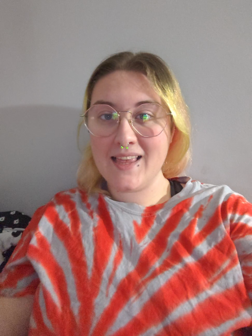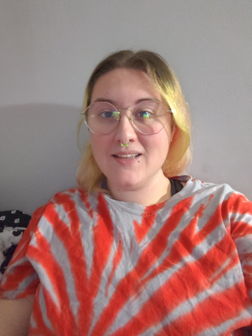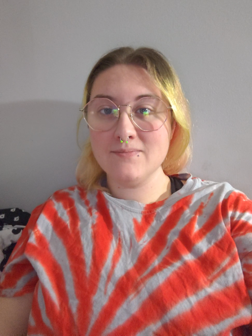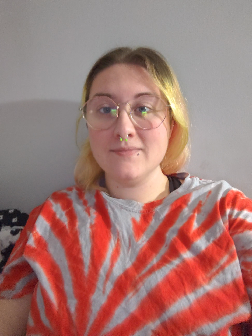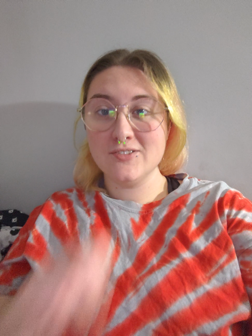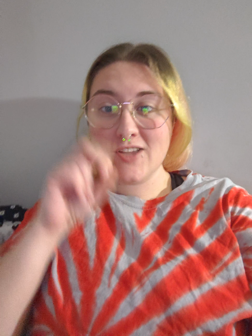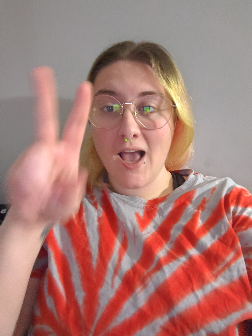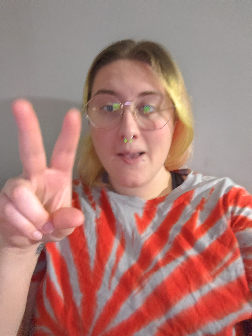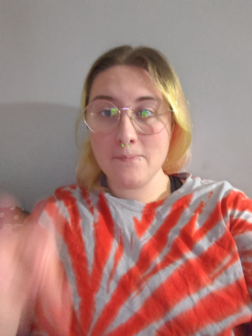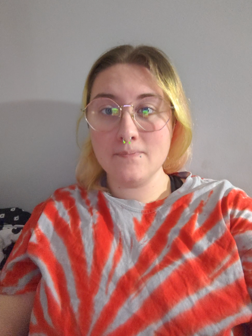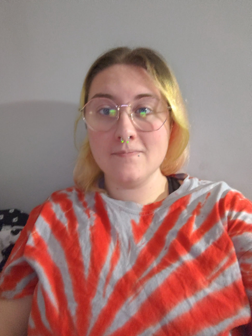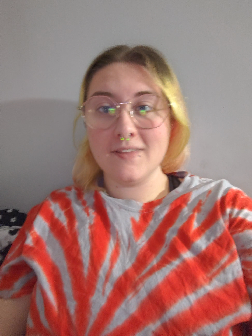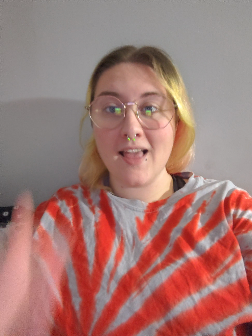jump